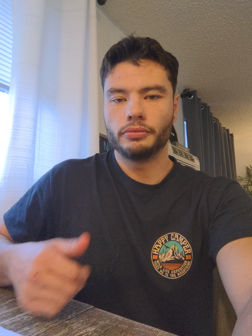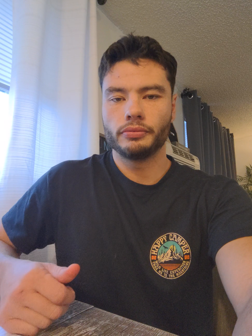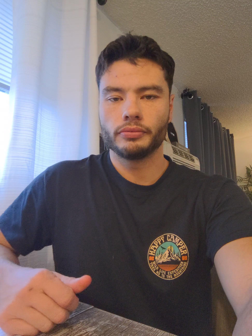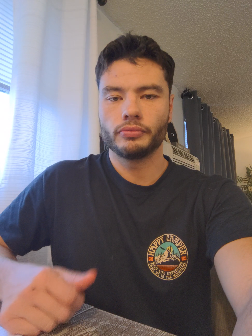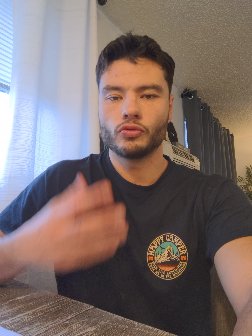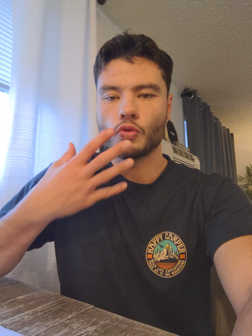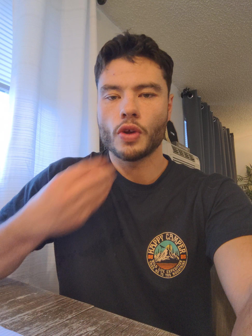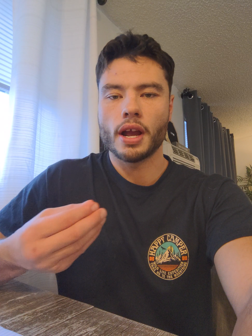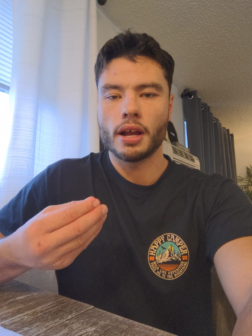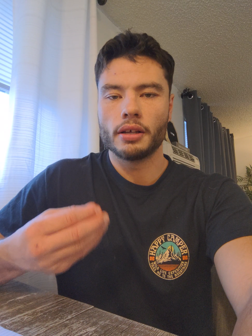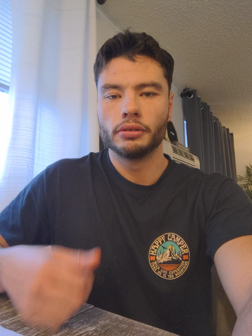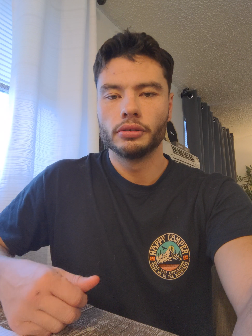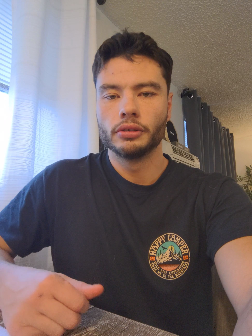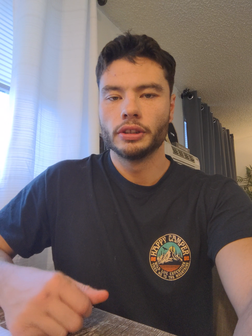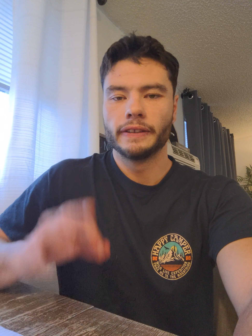wet